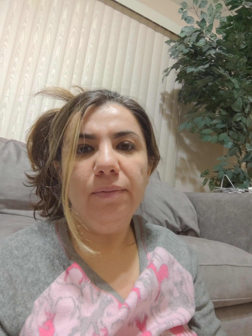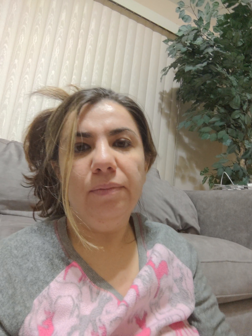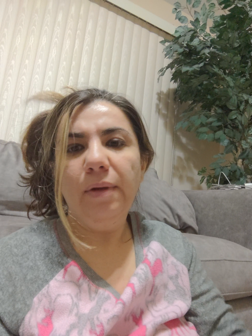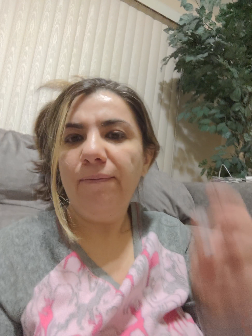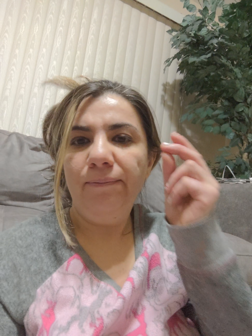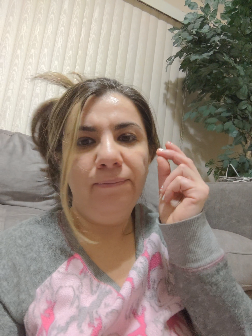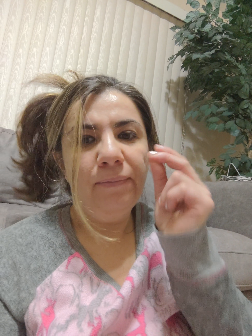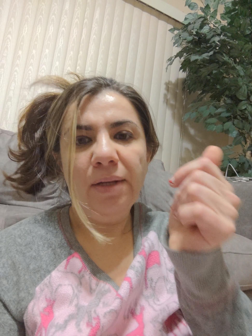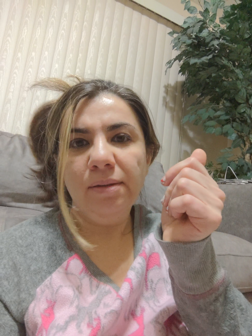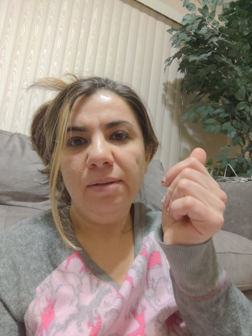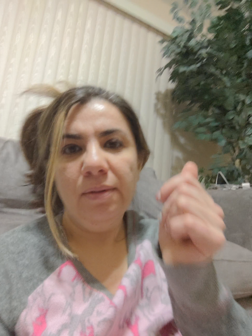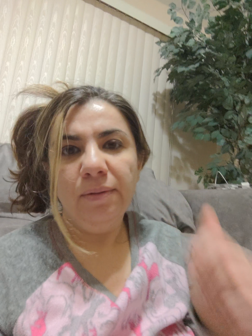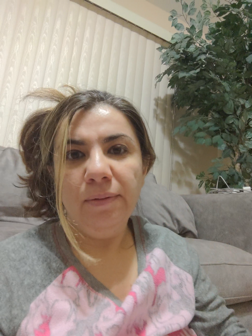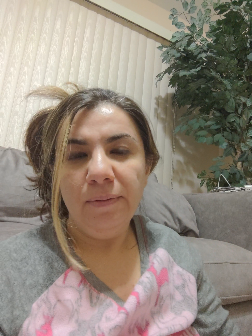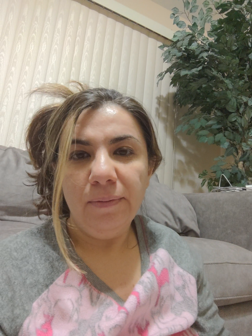fast